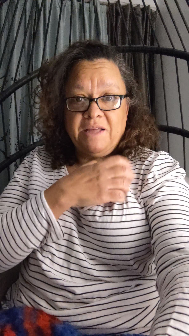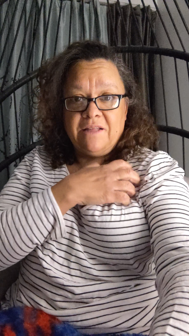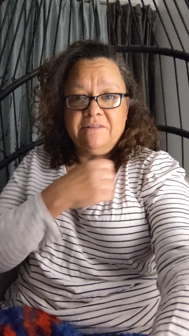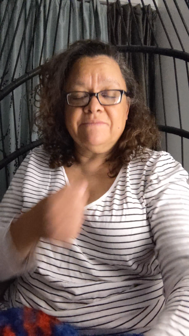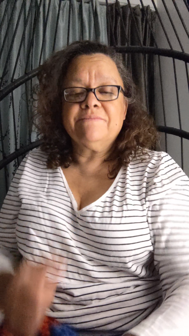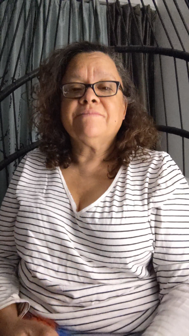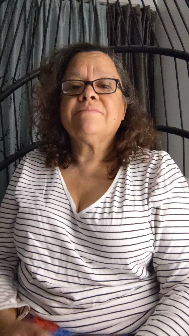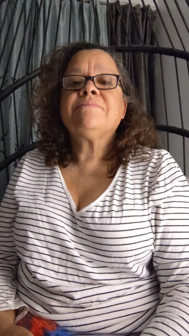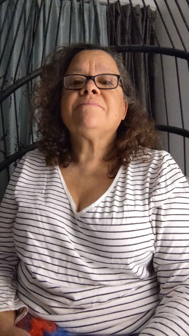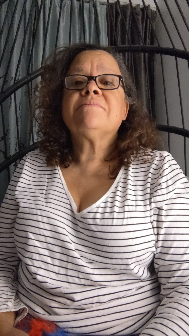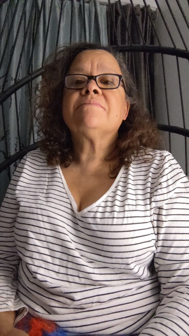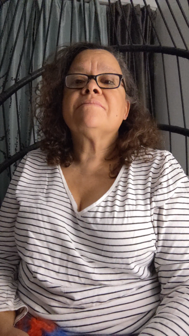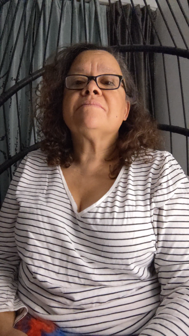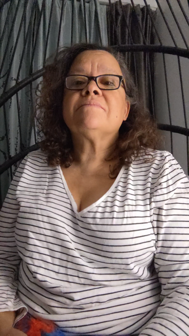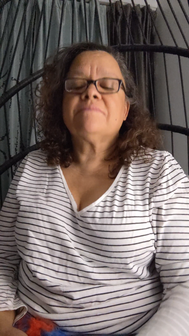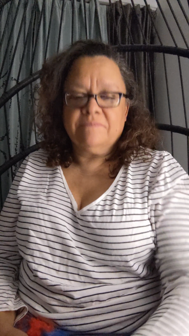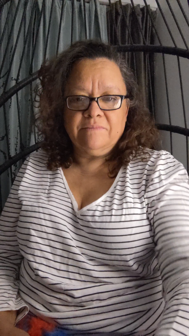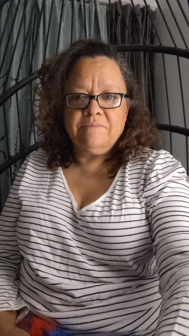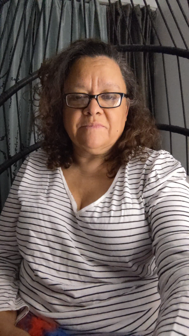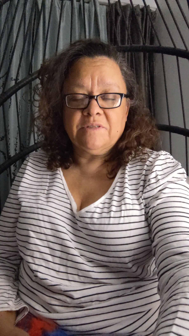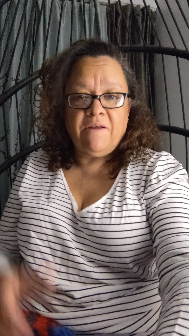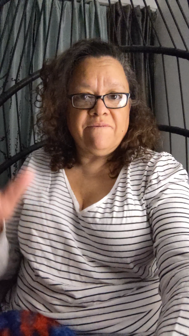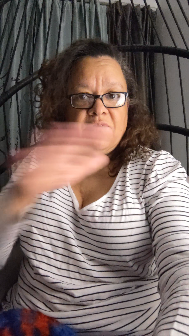full